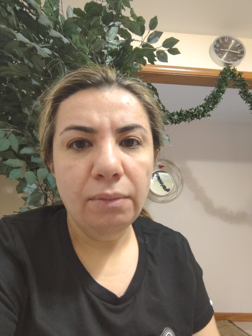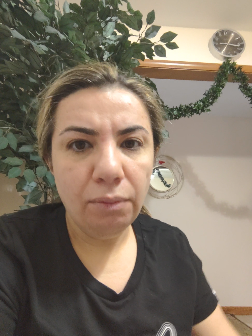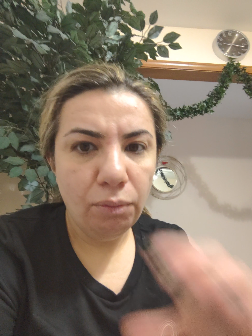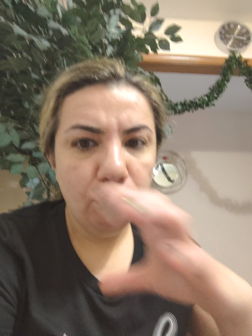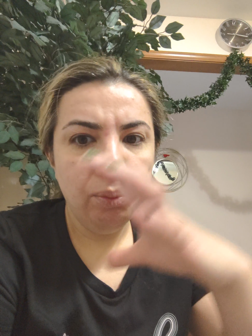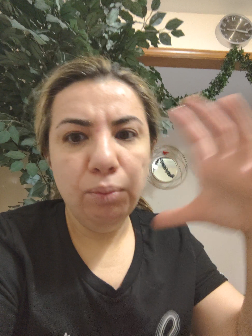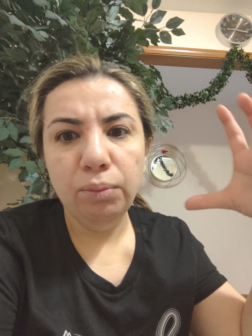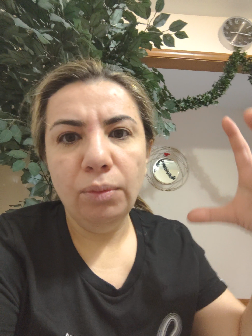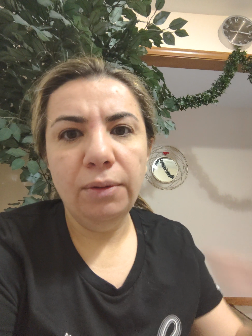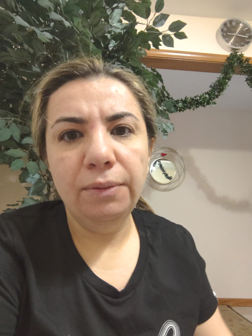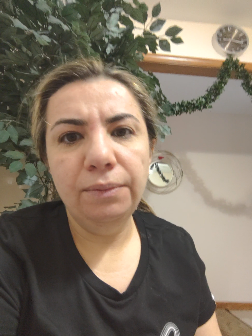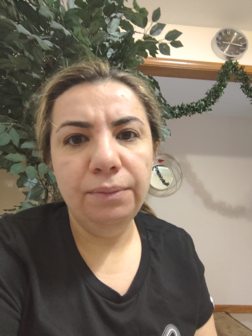balloon